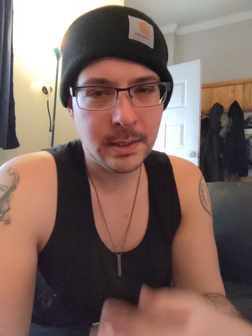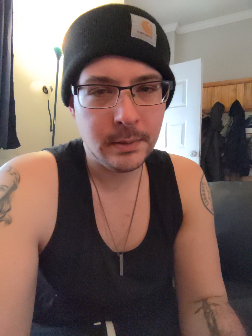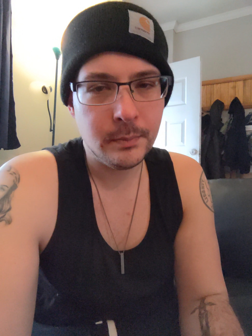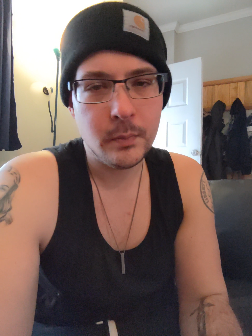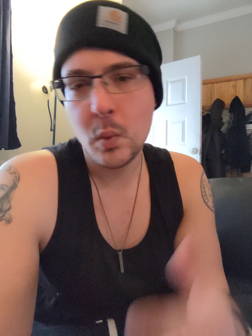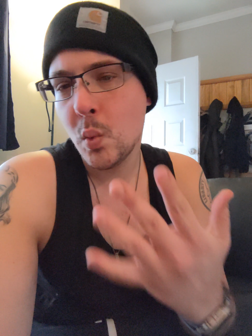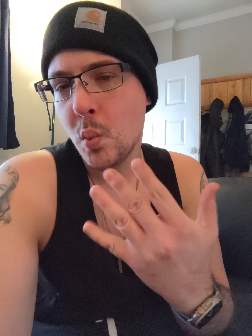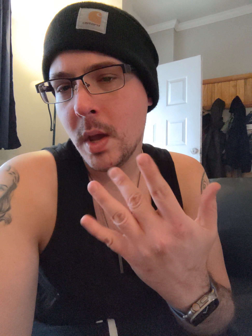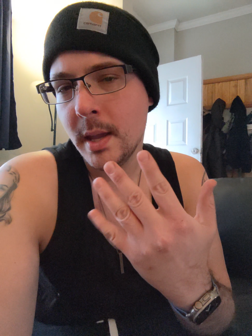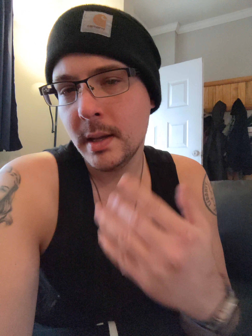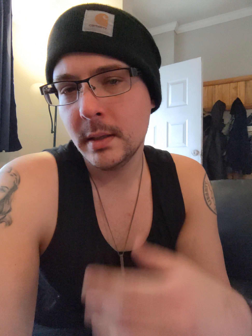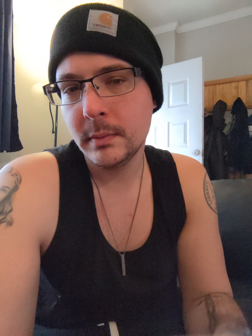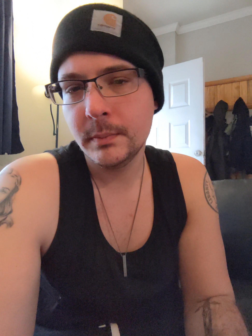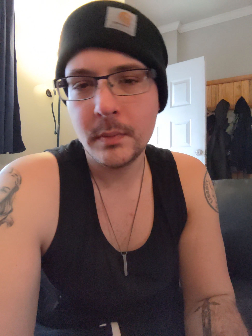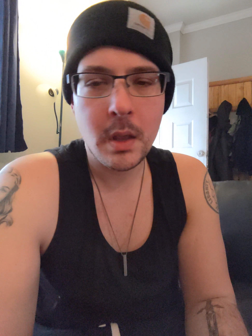wait